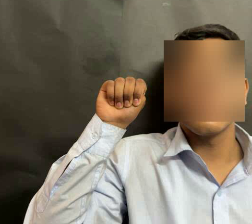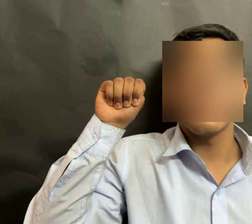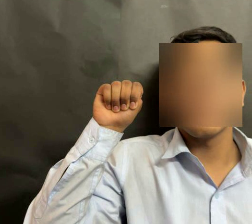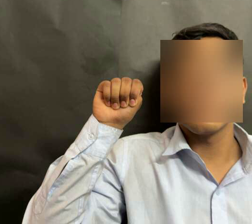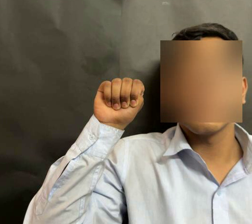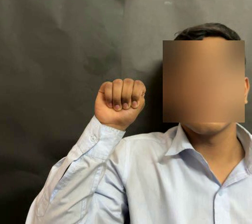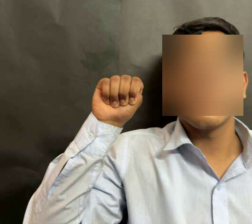M